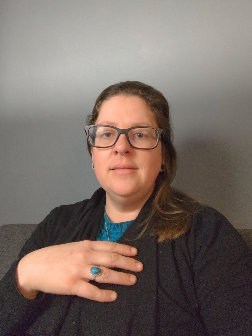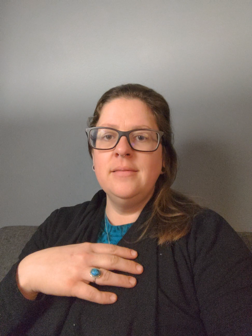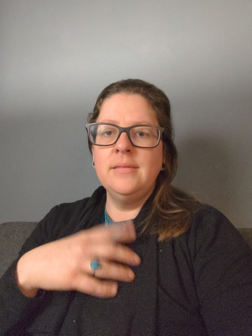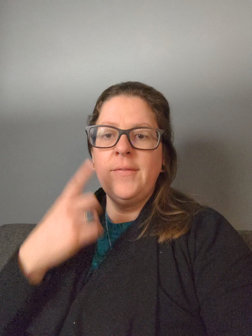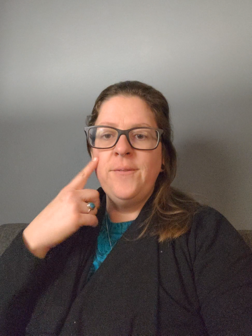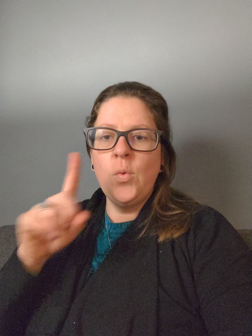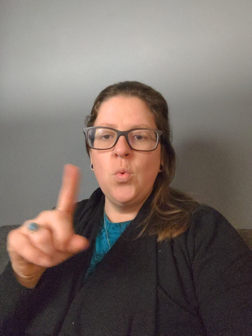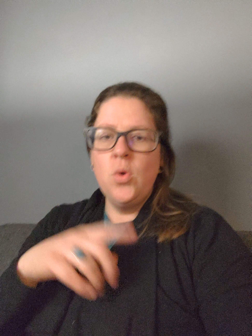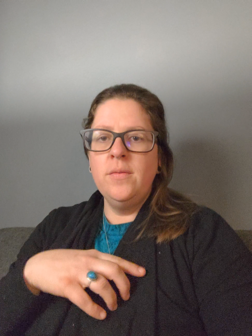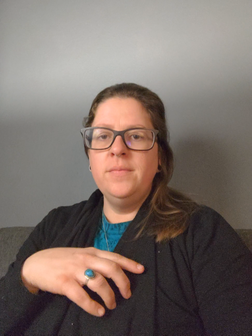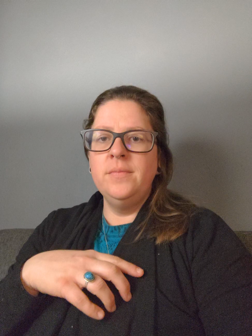for